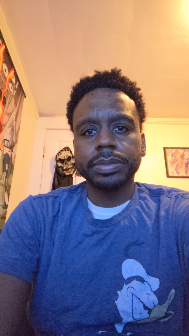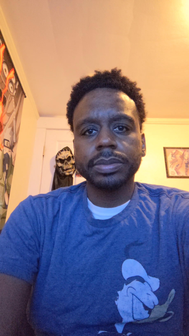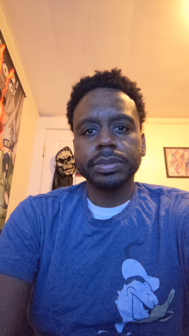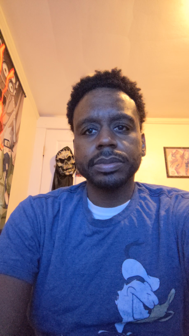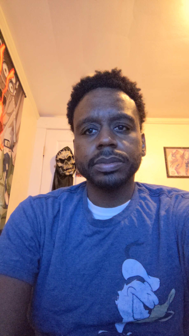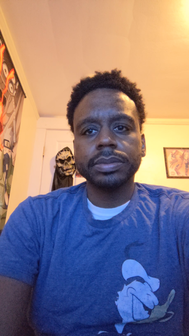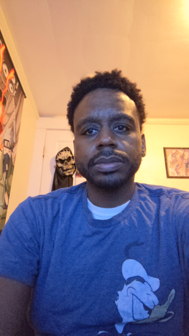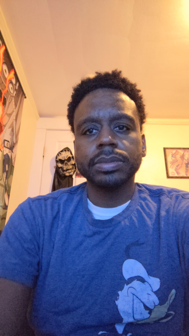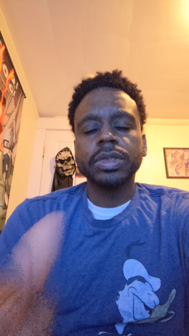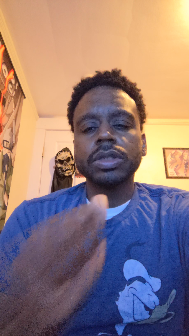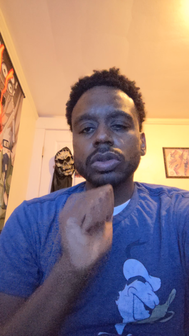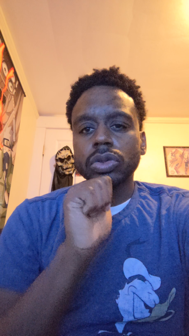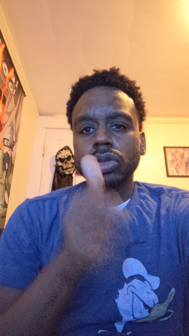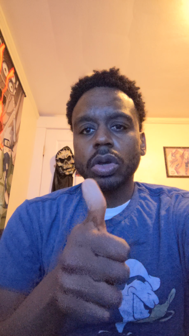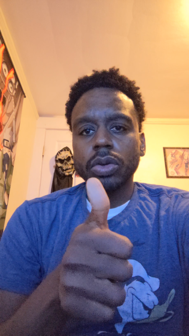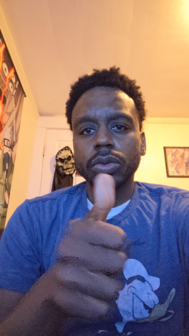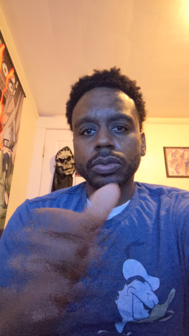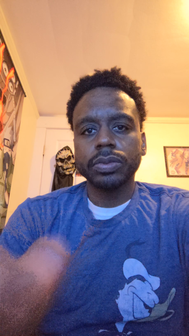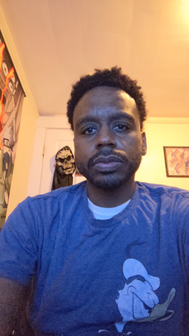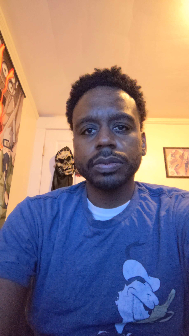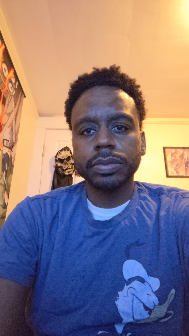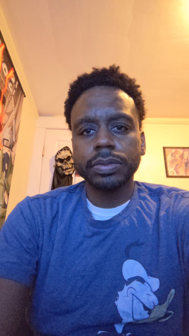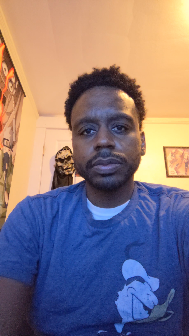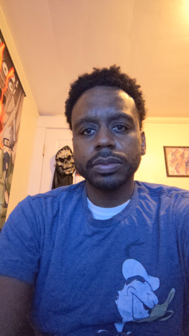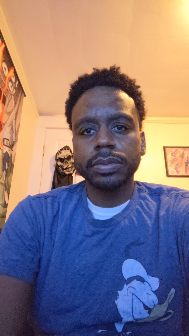don't